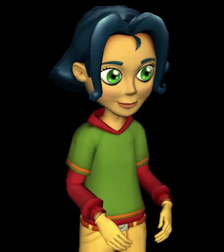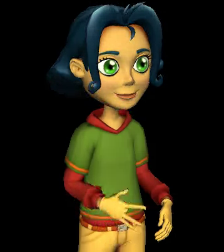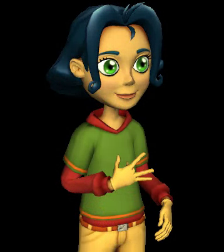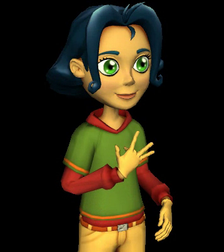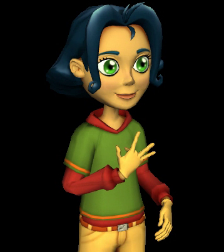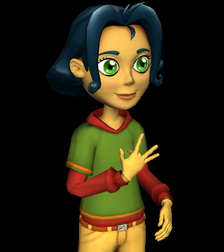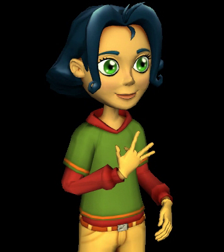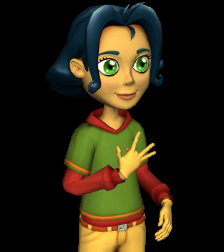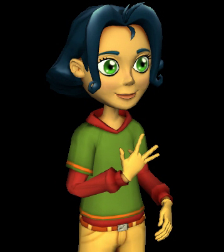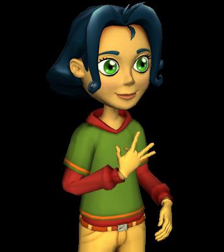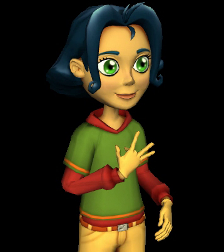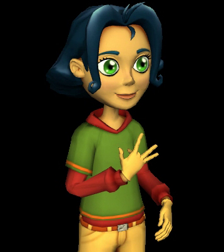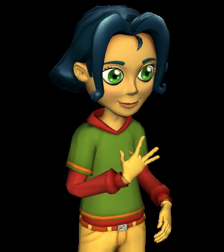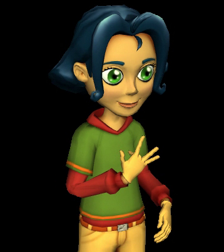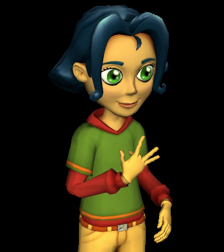قلب